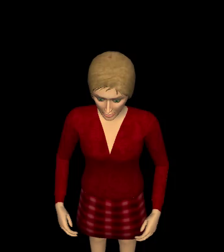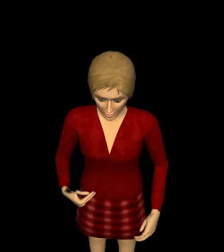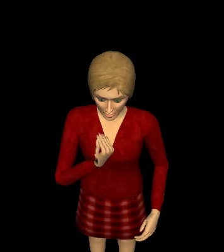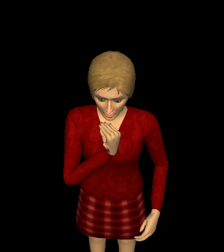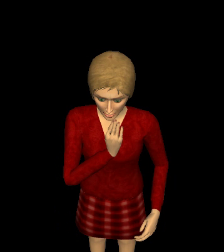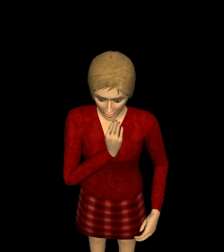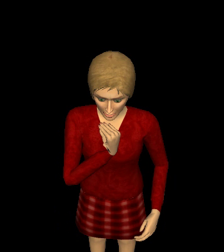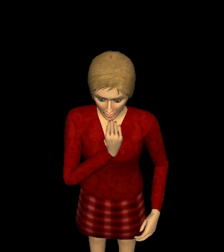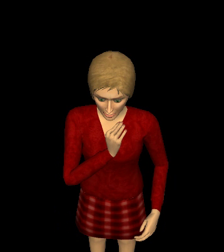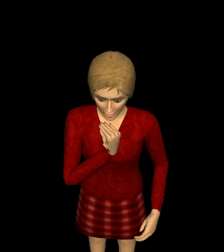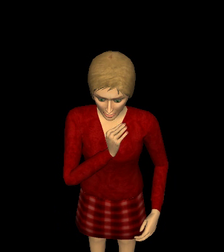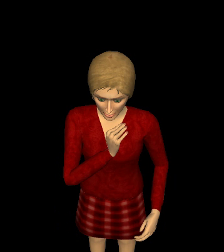يشعر بالبرد